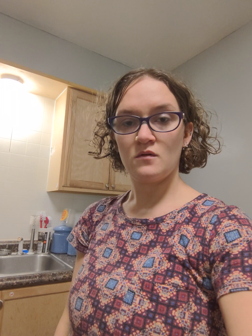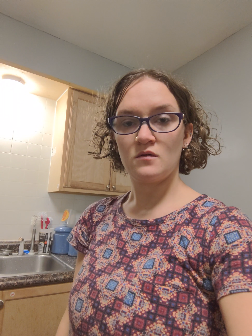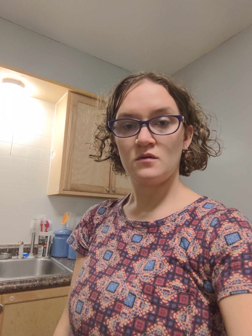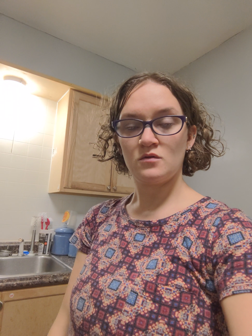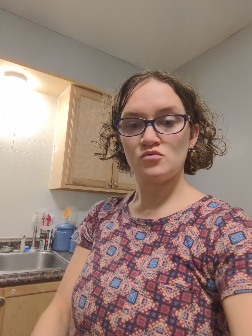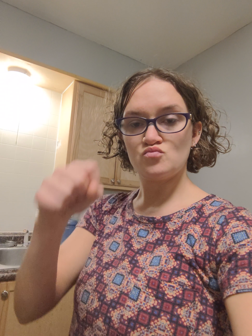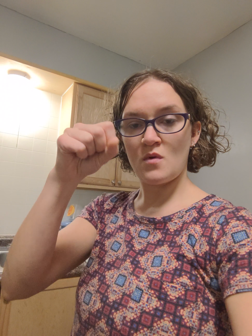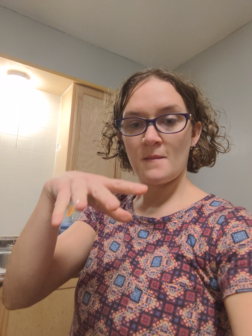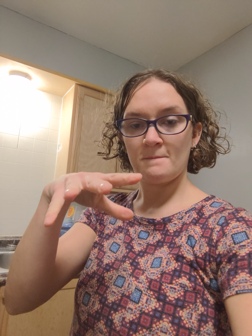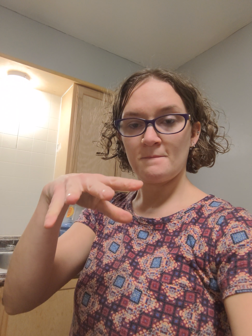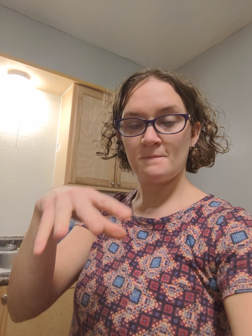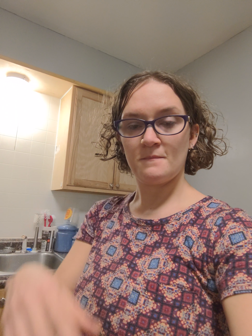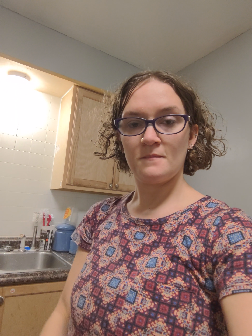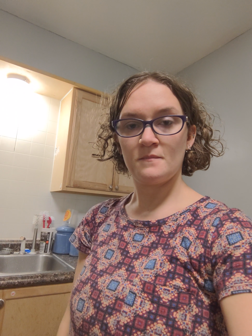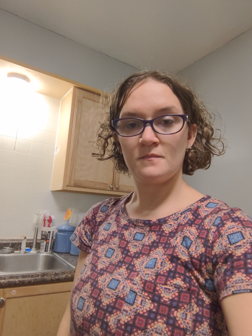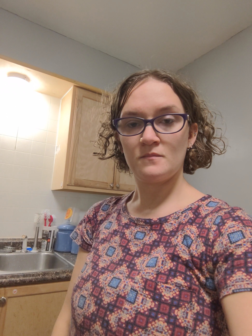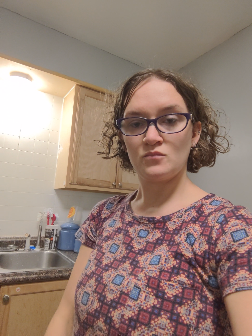drop